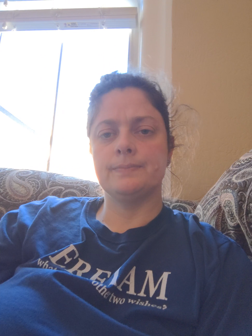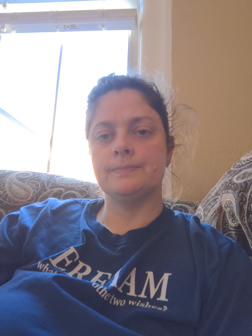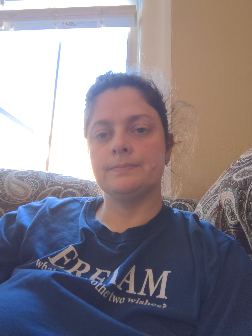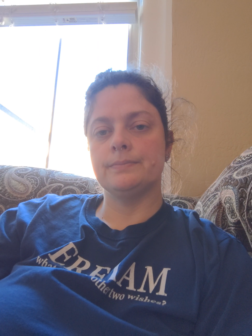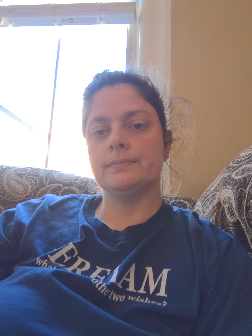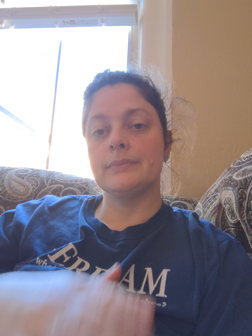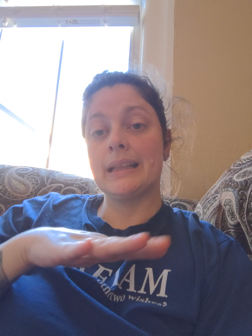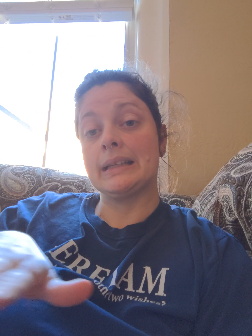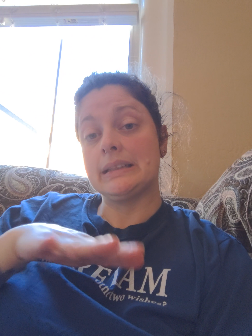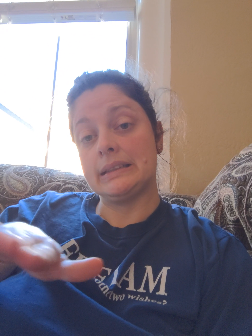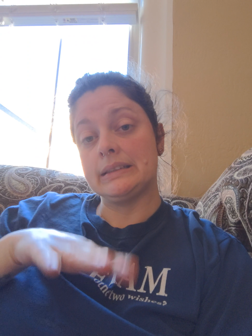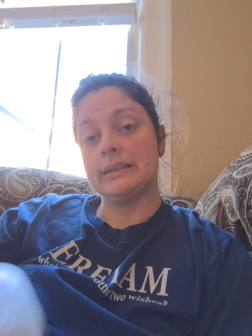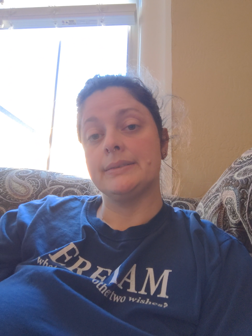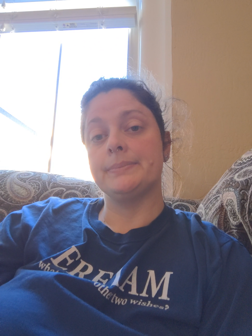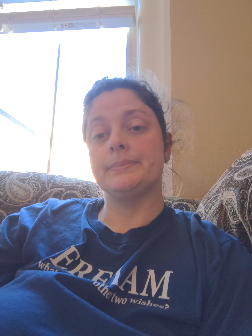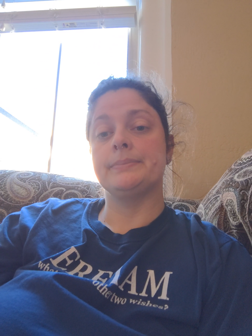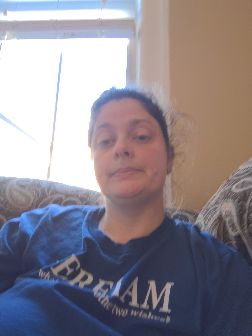clean